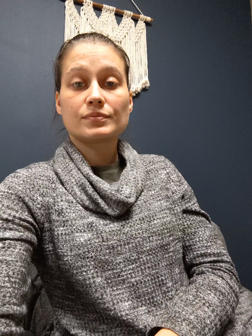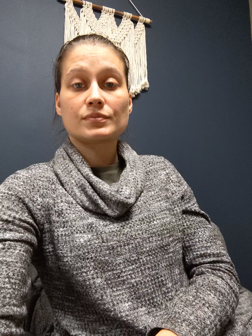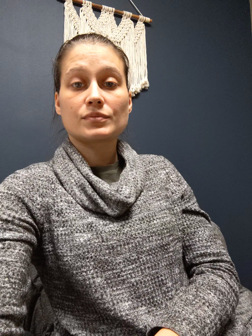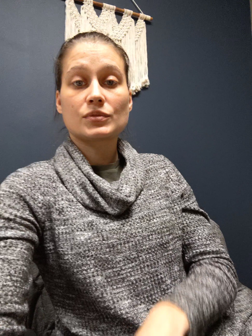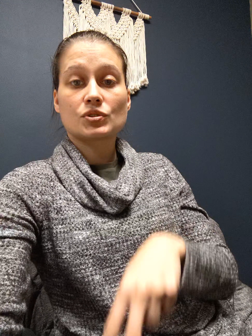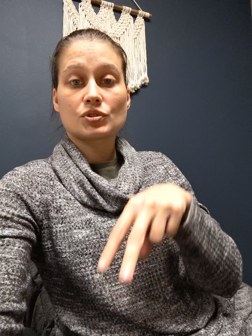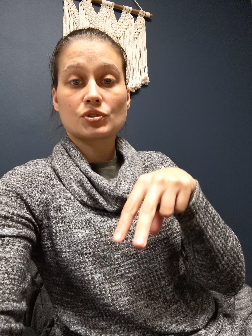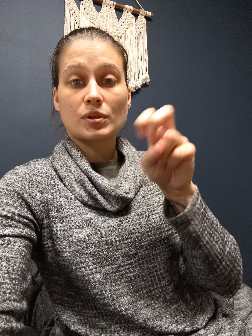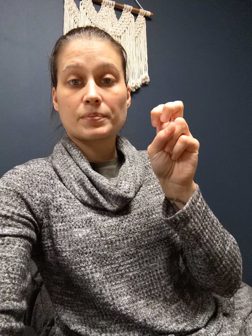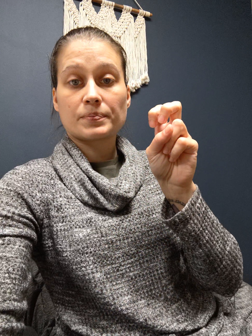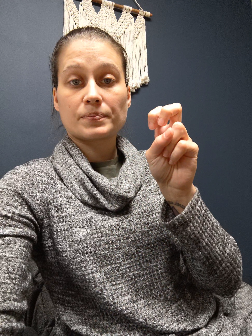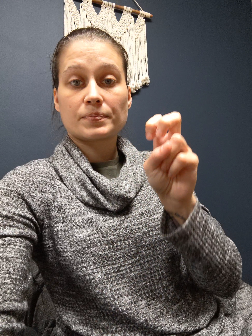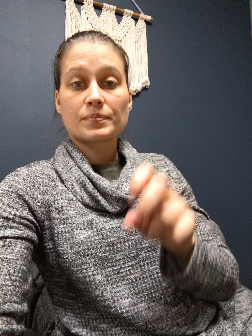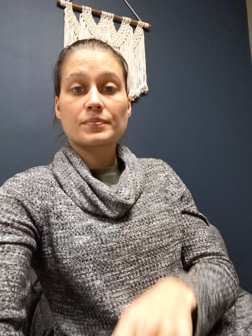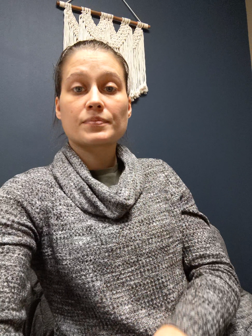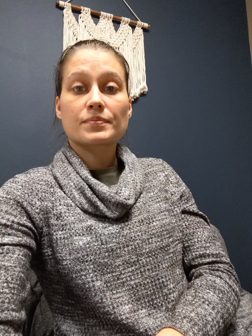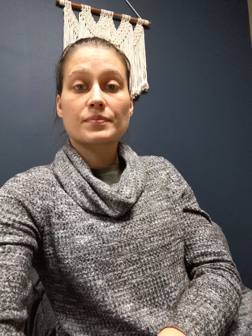jump